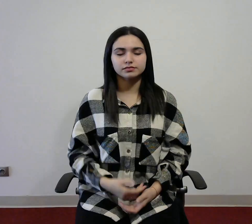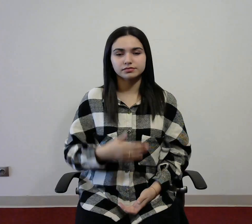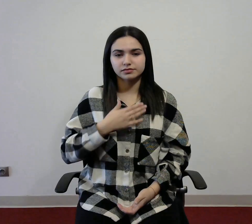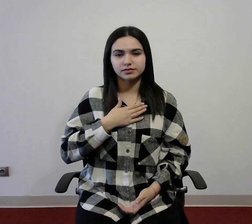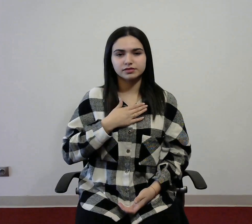mənim